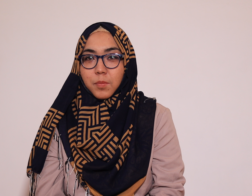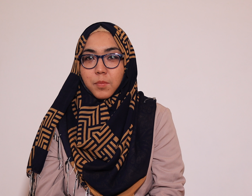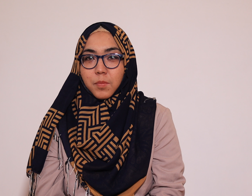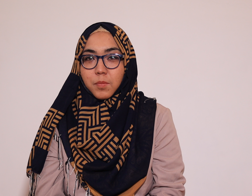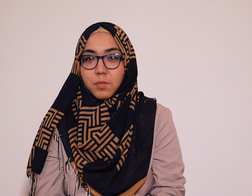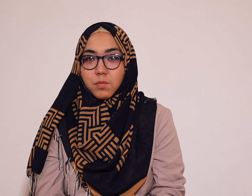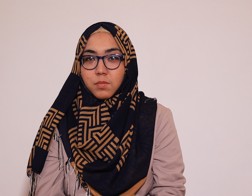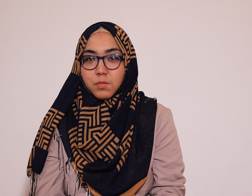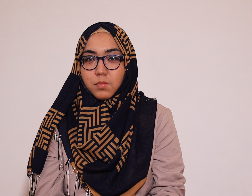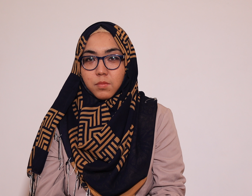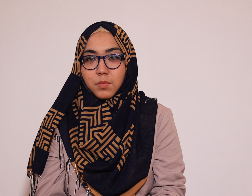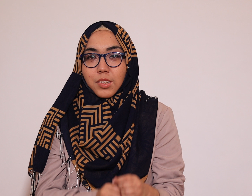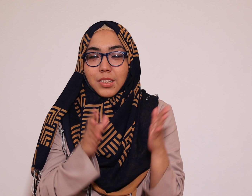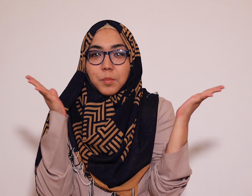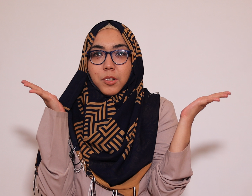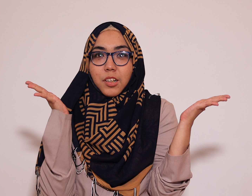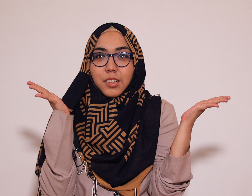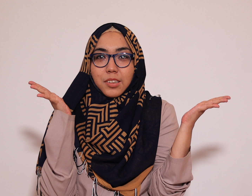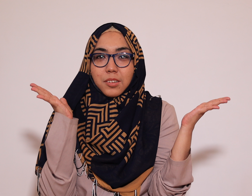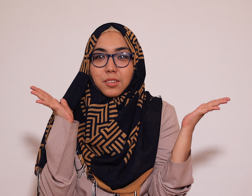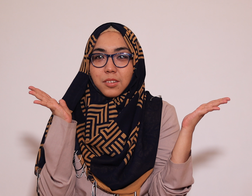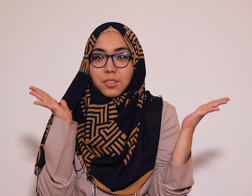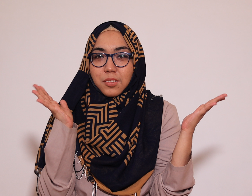surprise